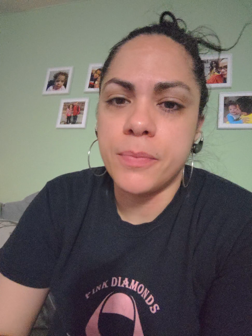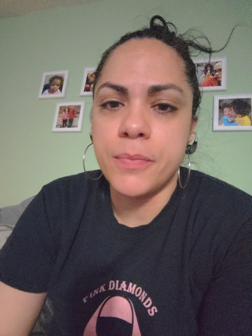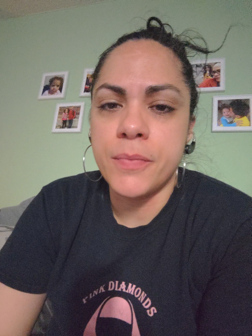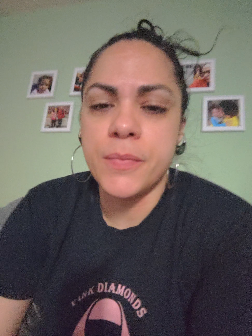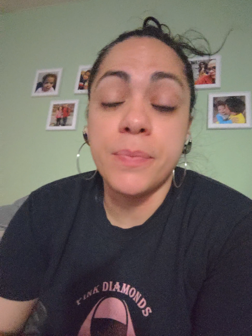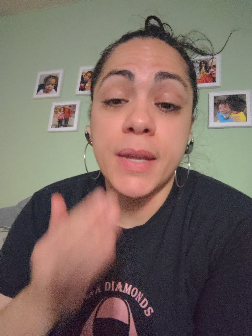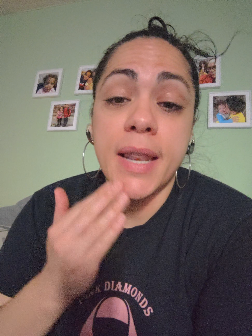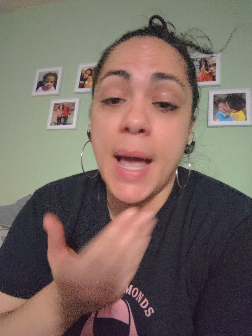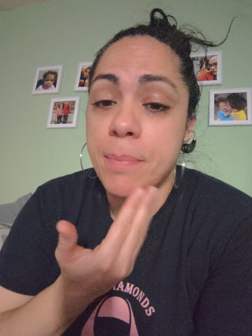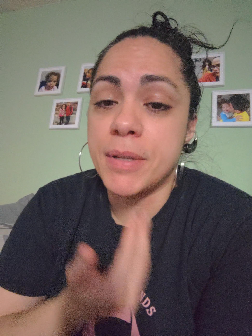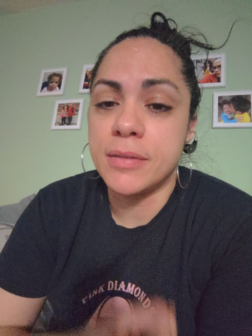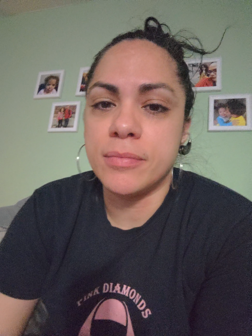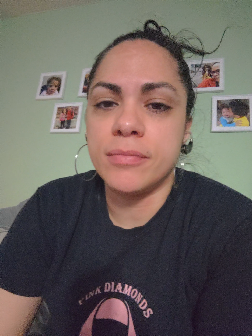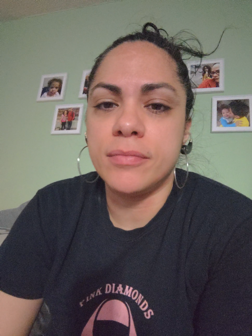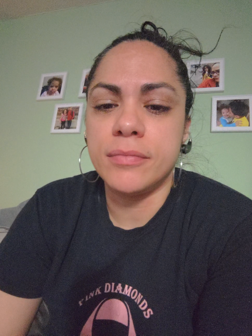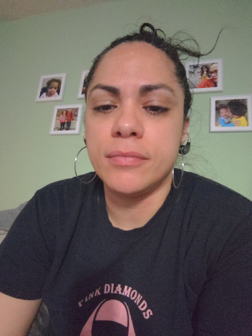napkin